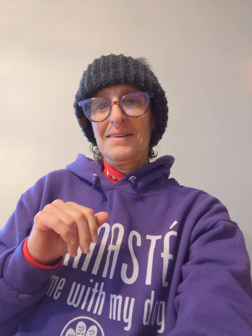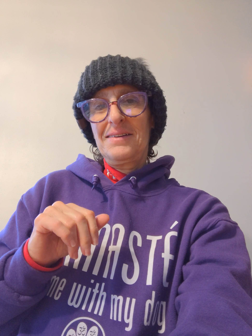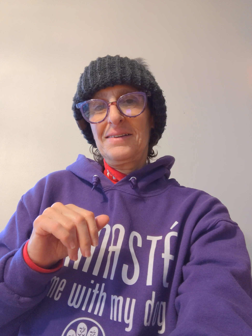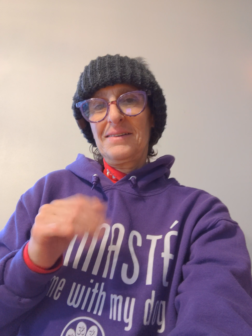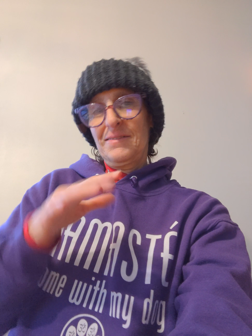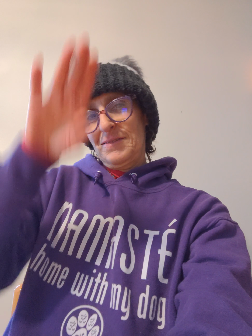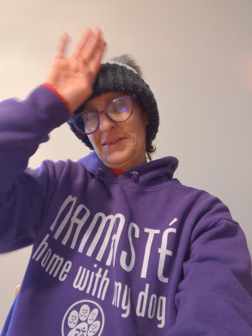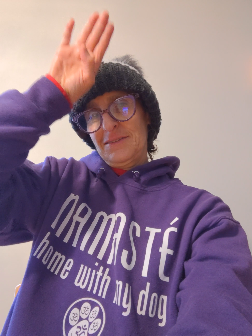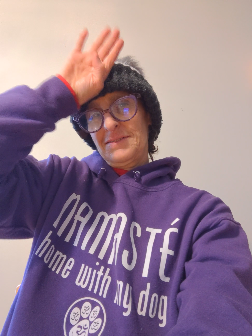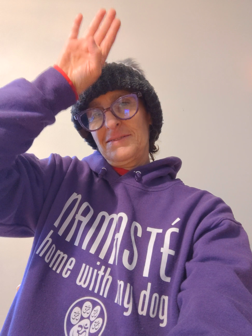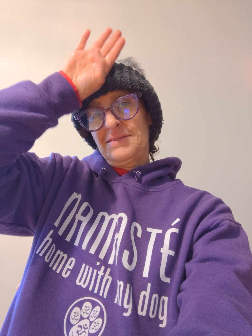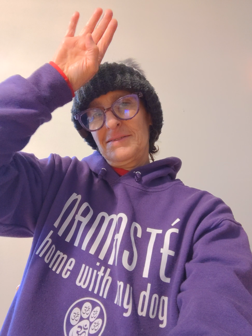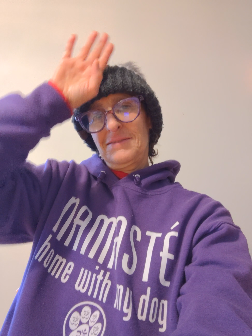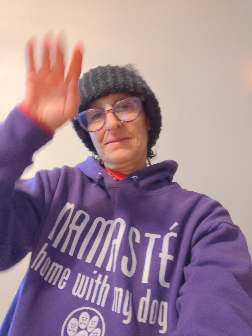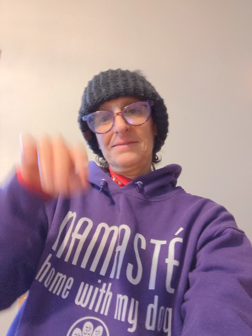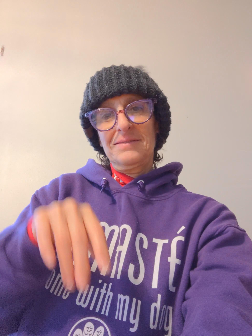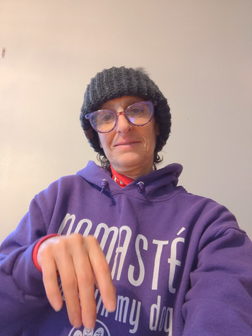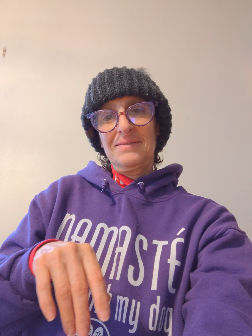fireman